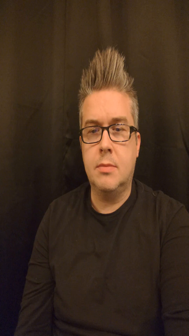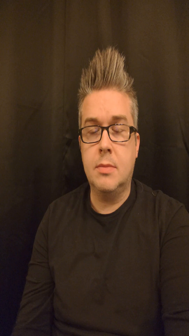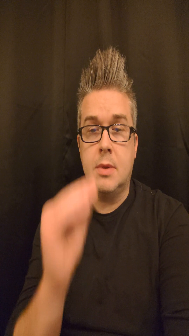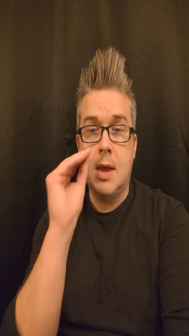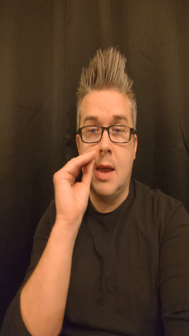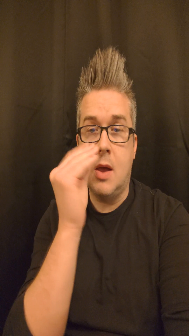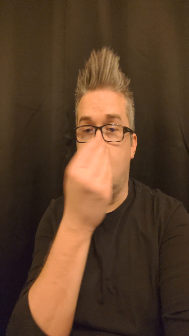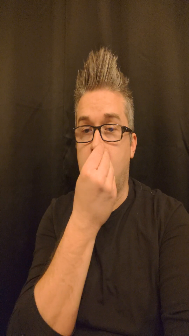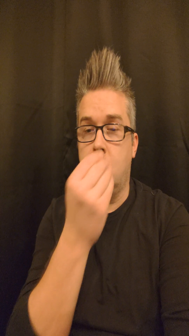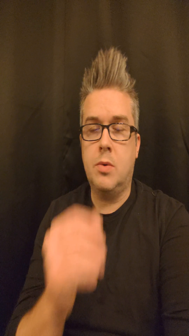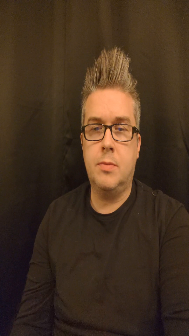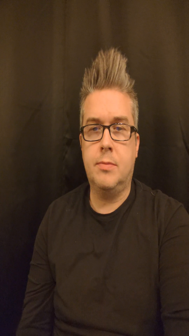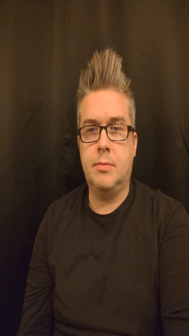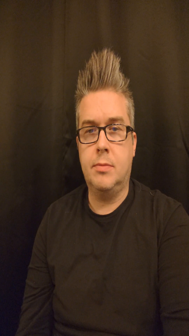flower